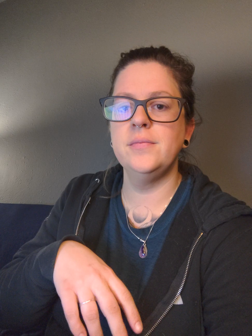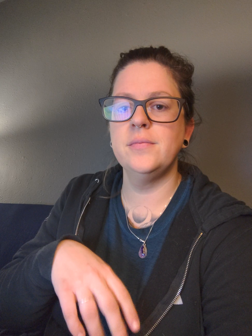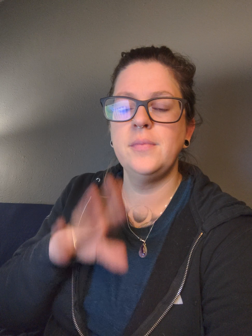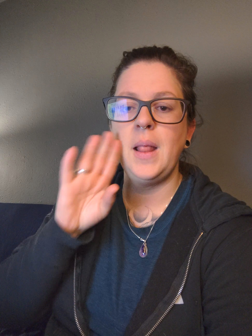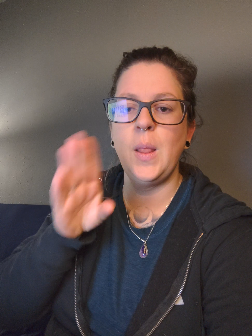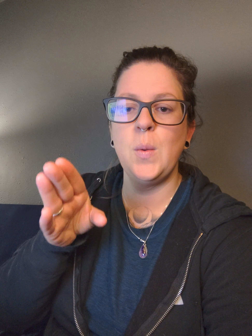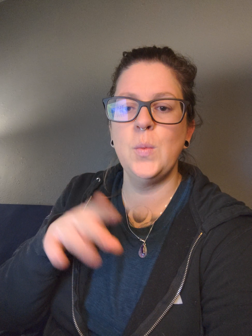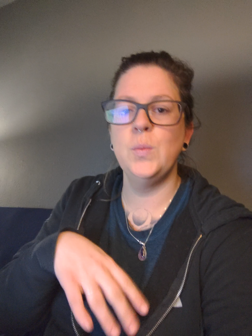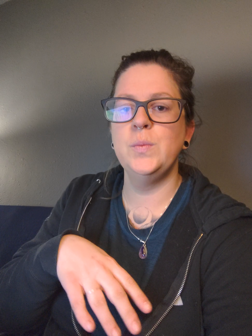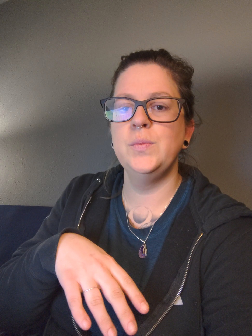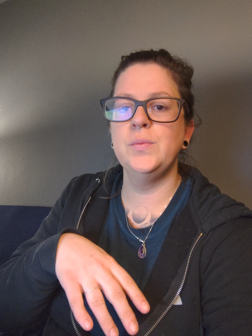hello